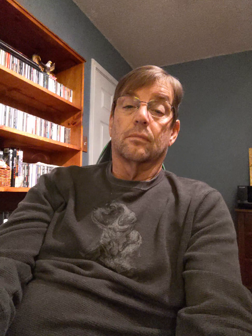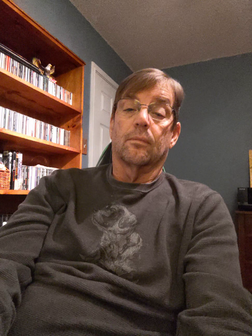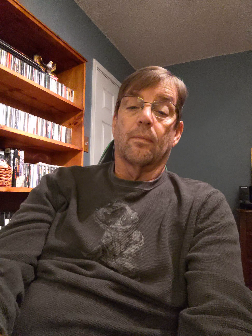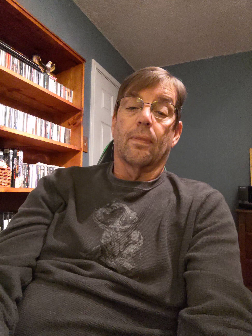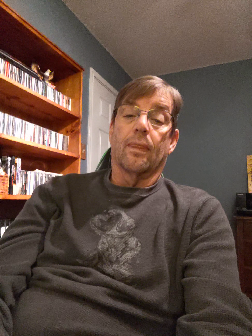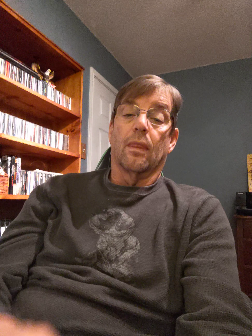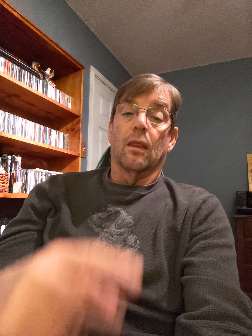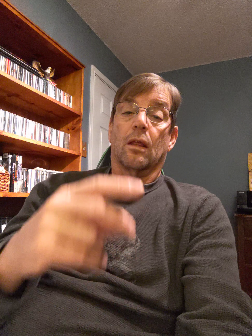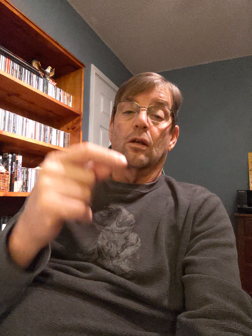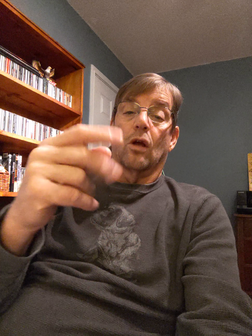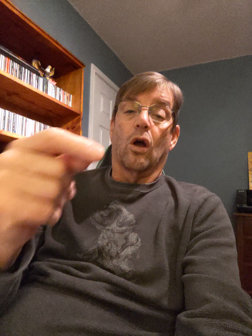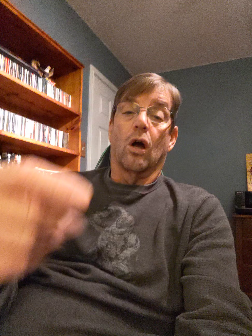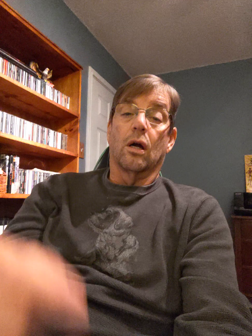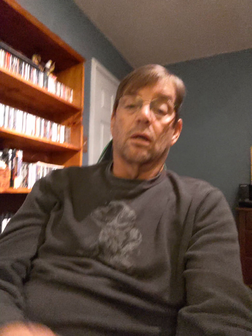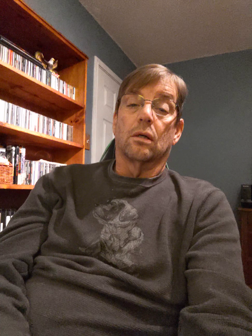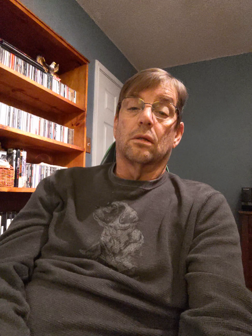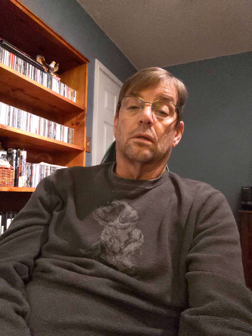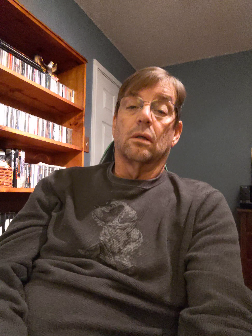dog